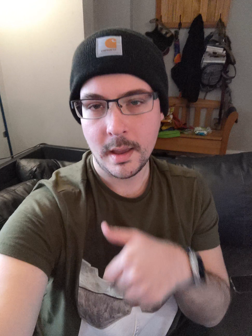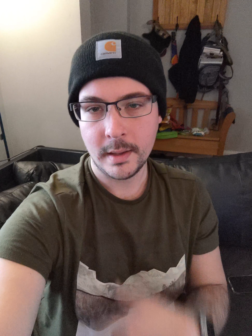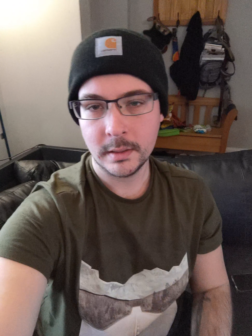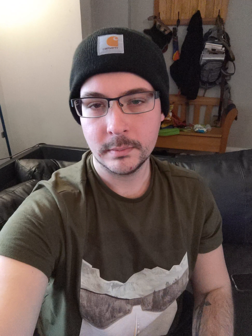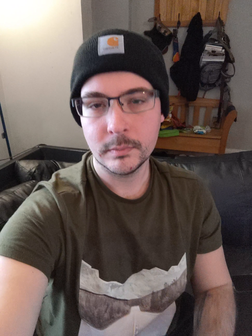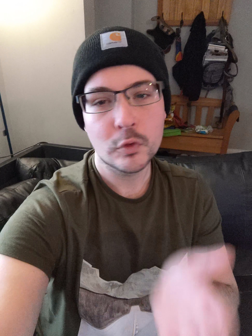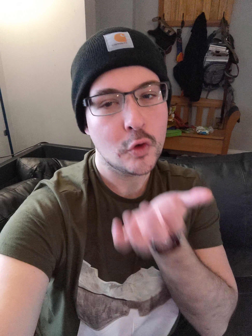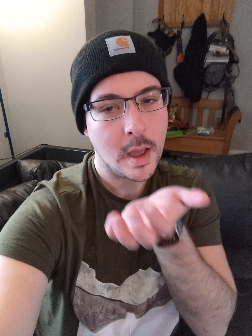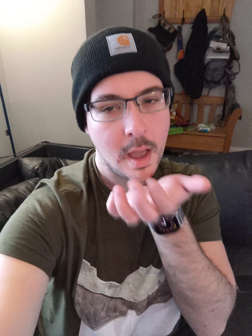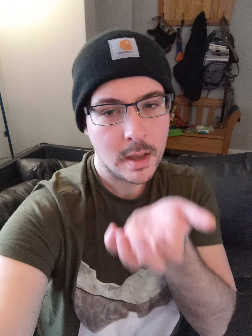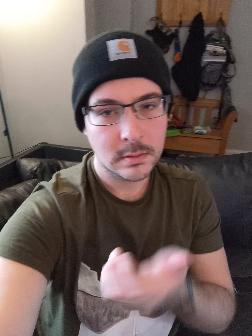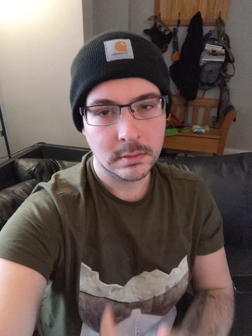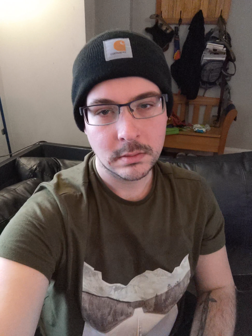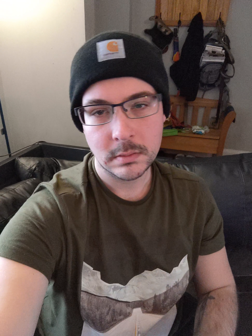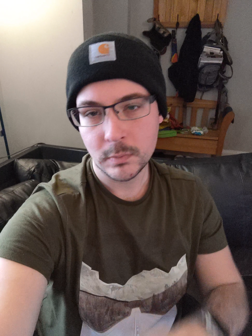grass